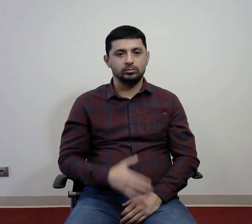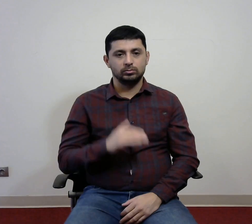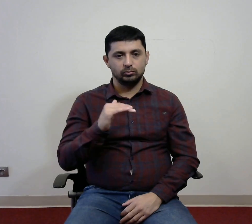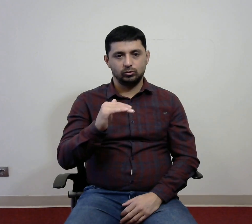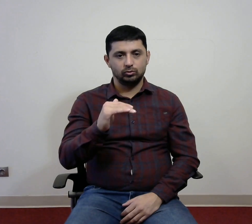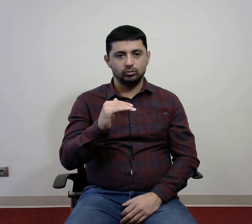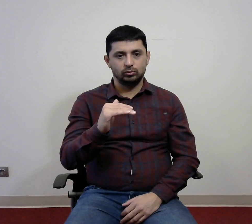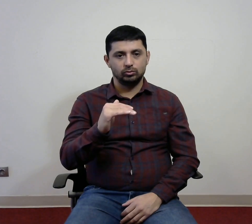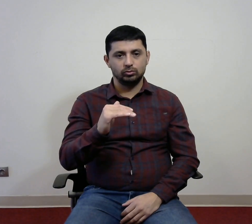siz